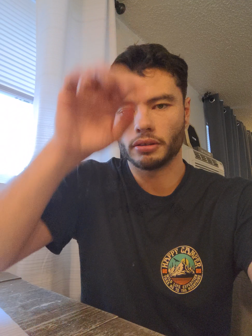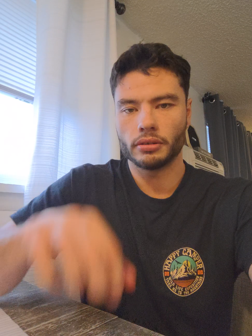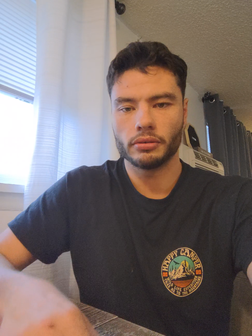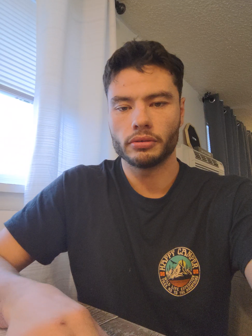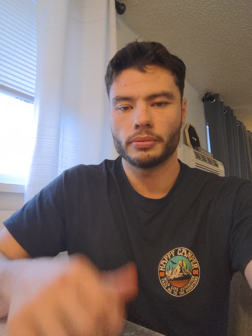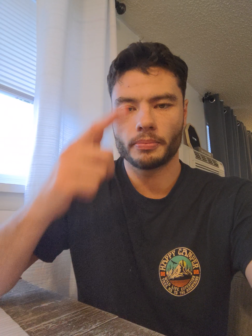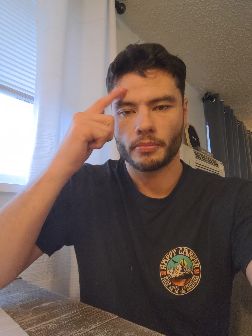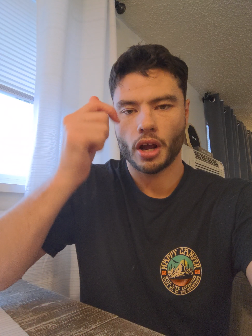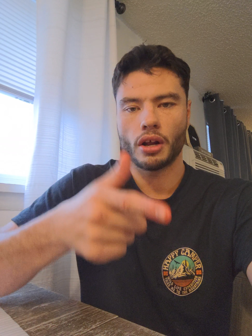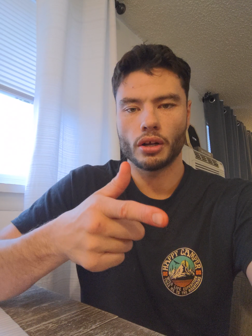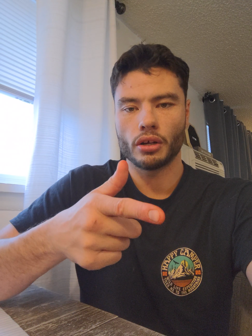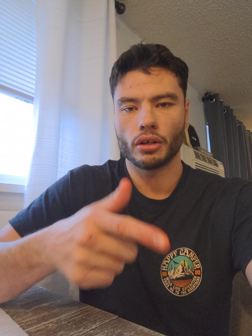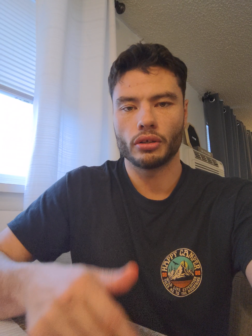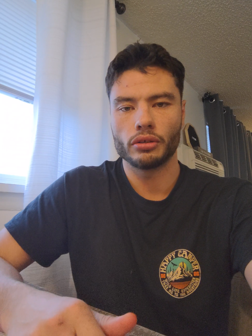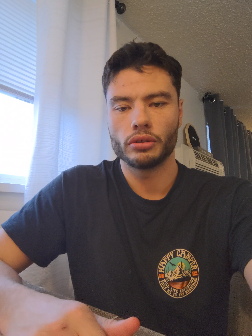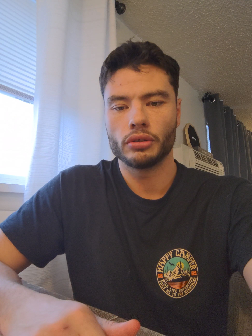brother